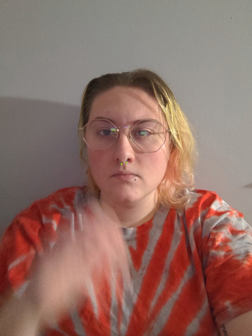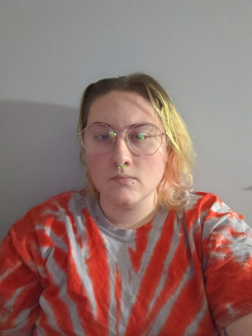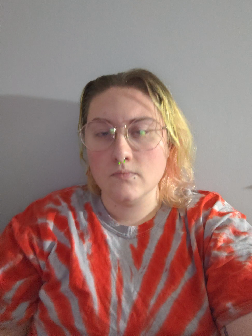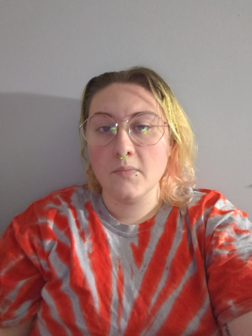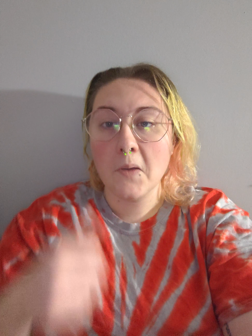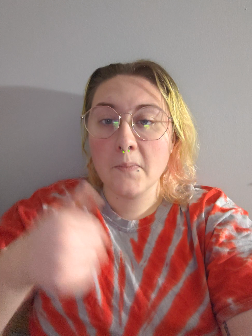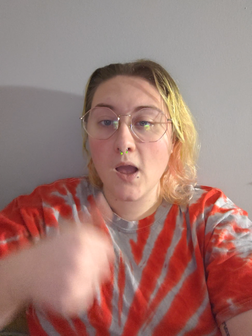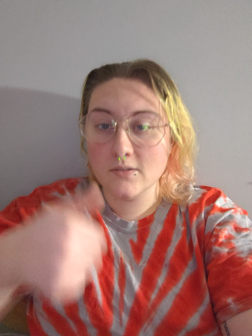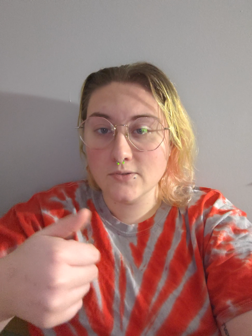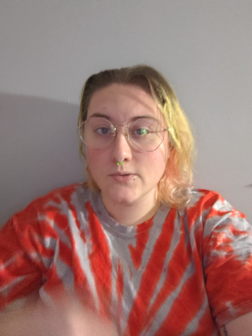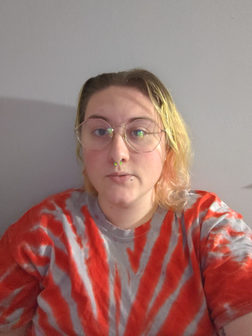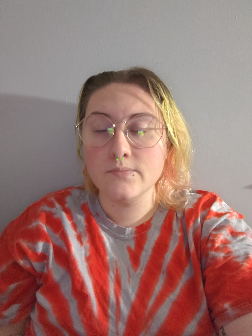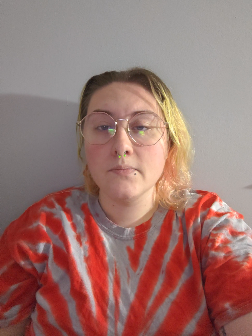puzzle